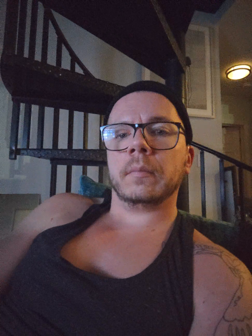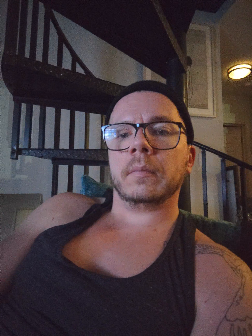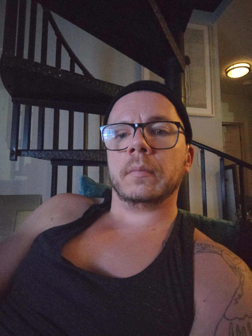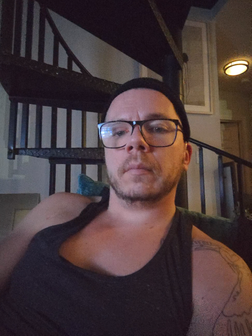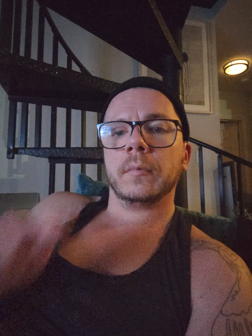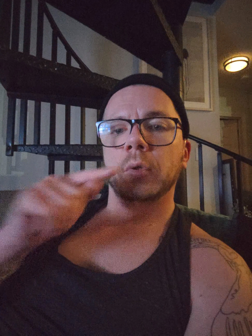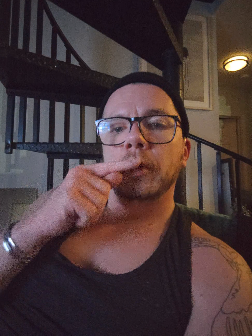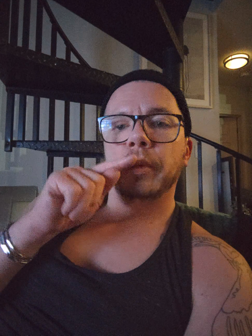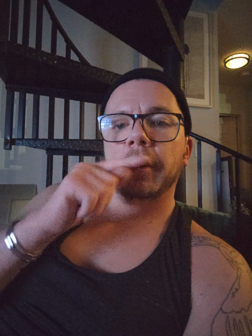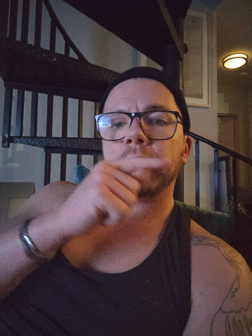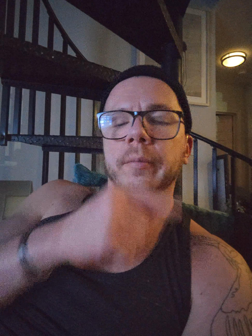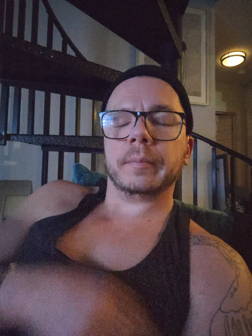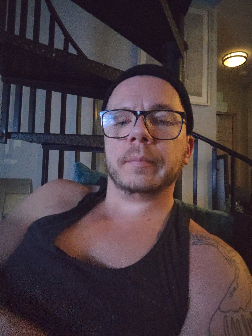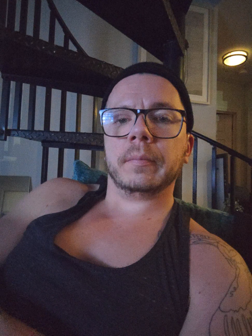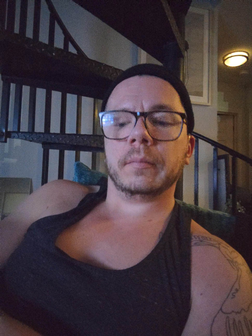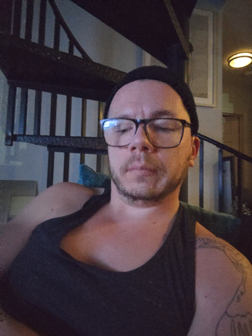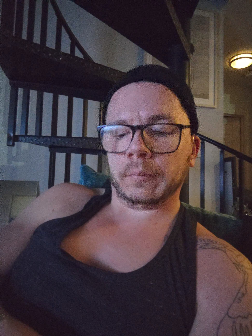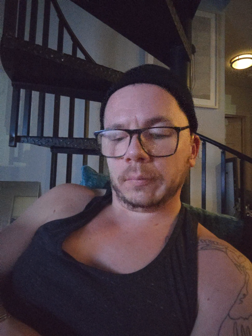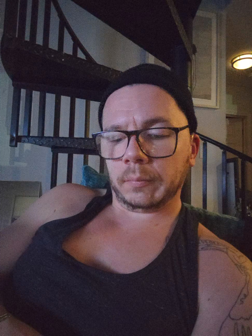toothbrush